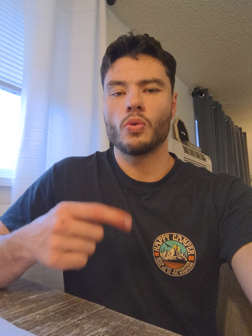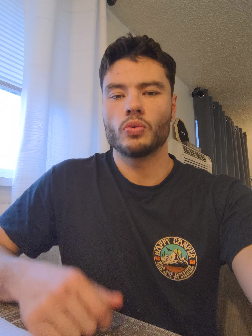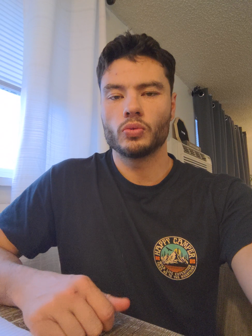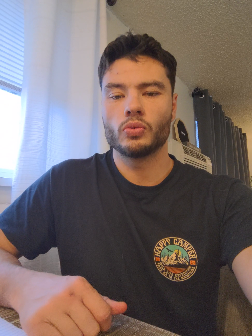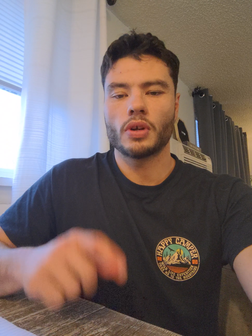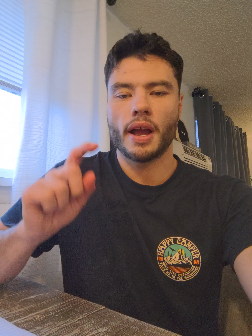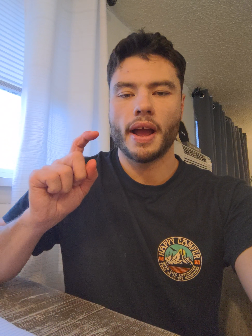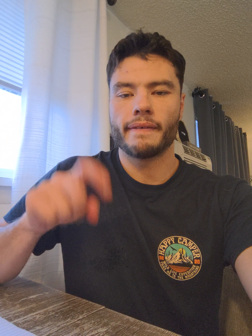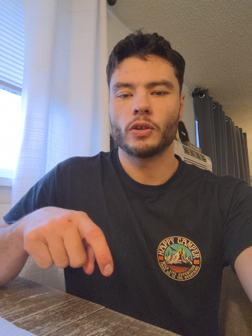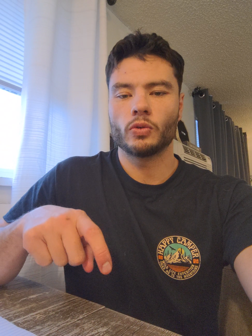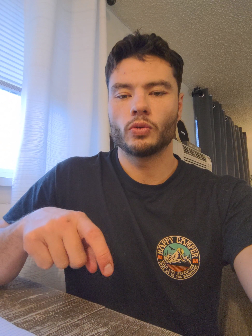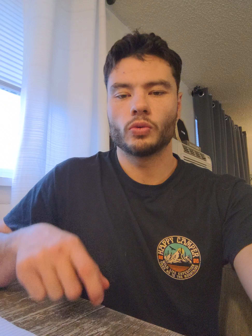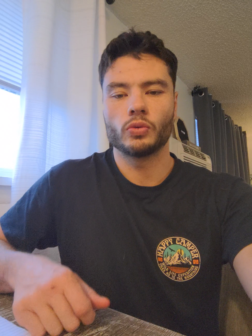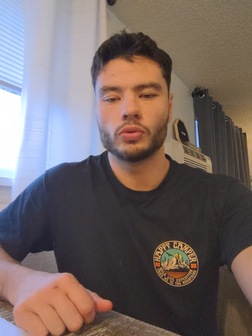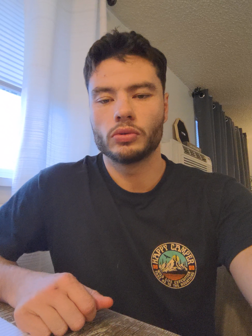have to